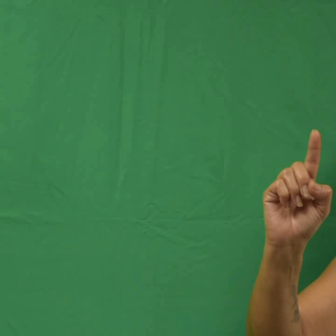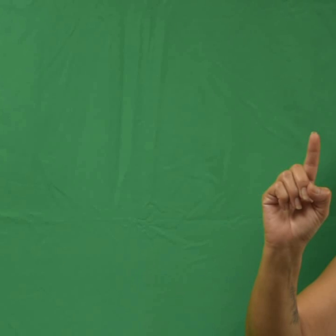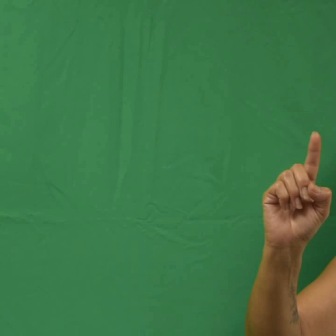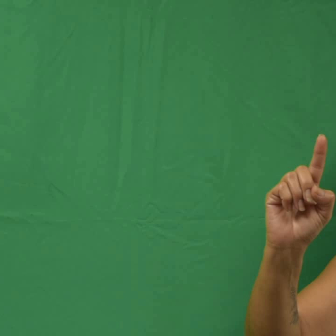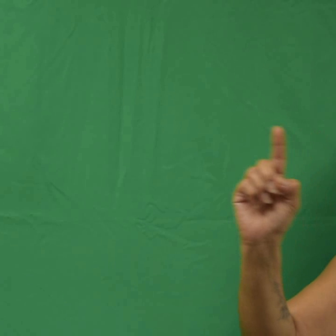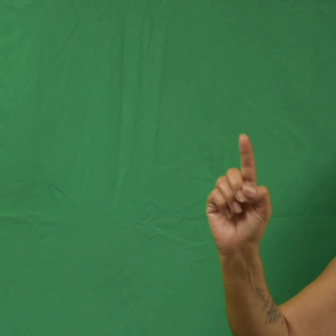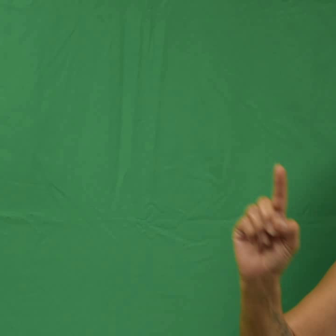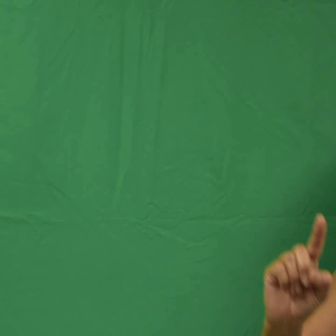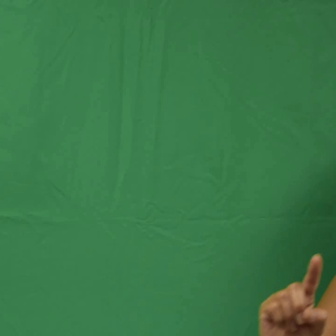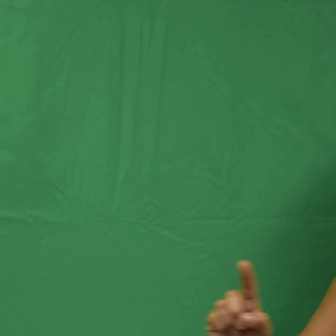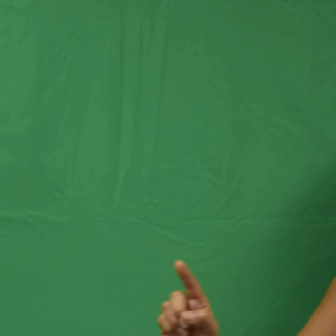Z